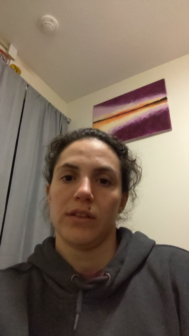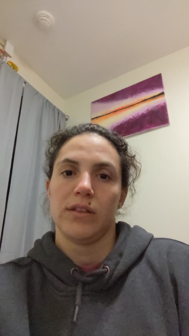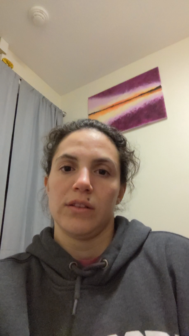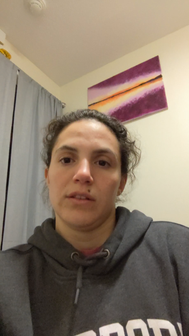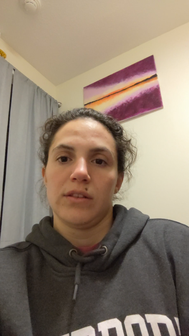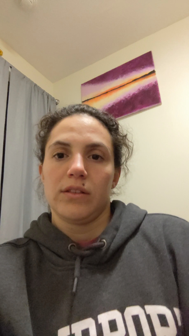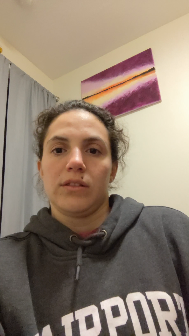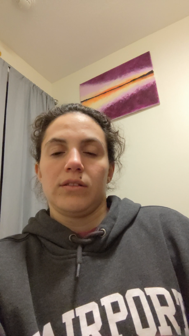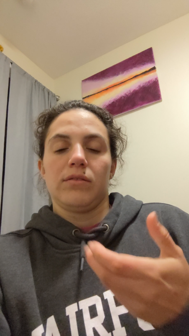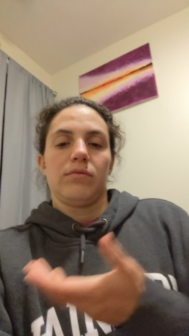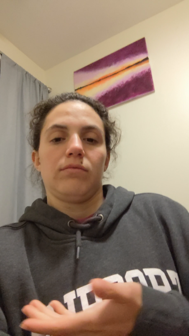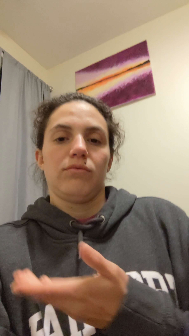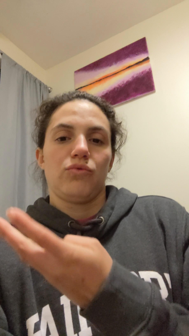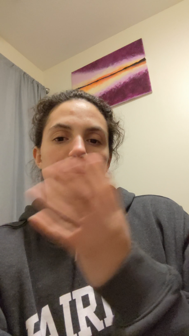crib